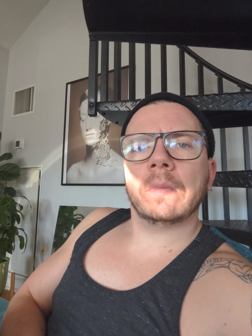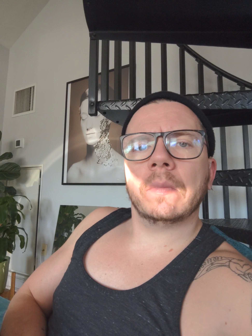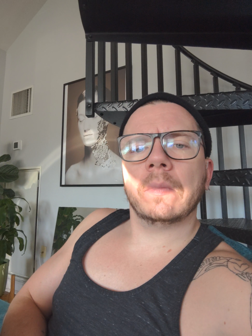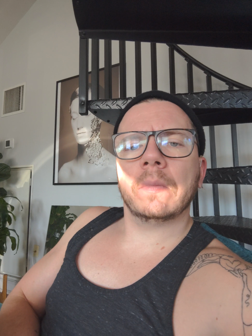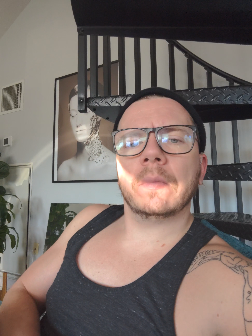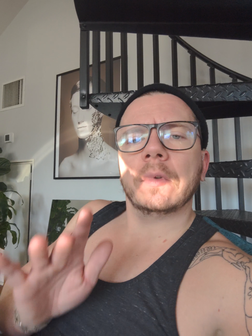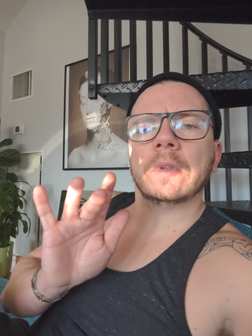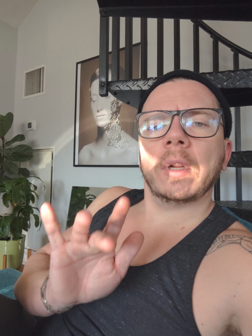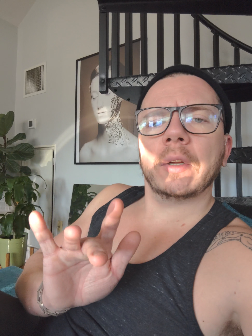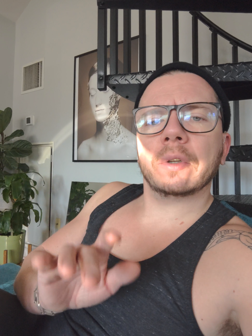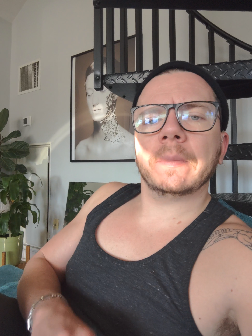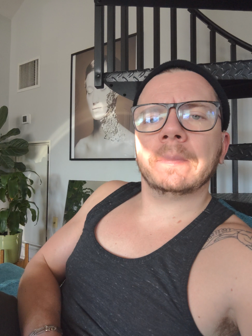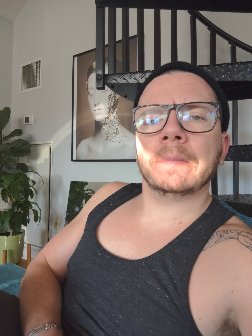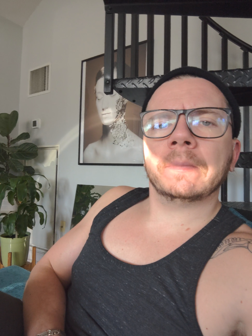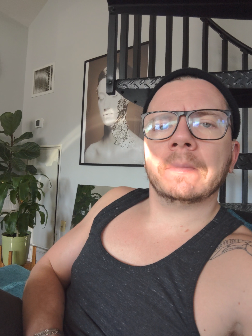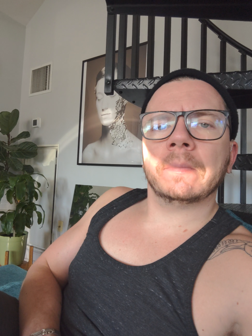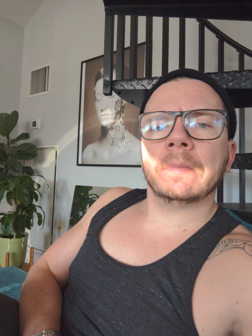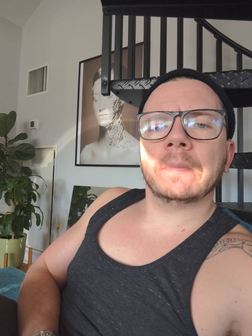touch